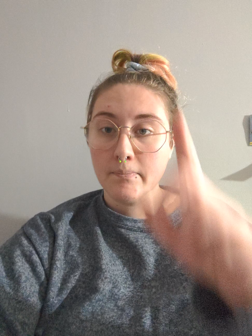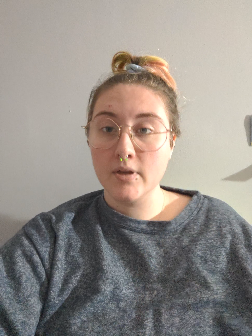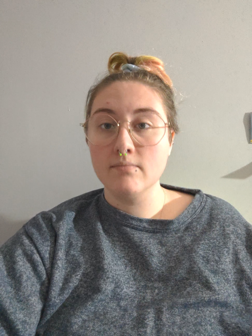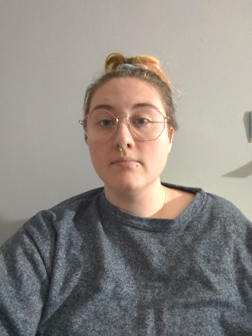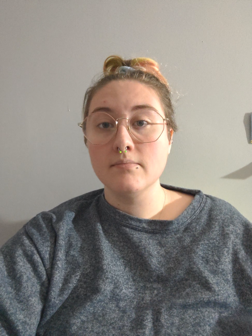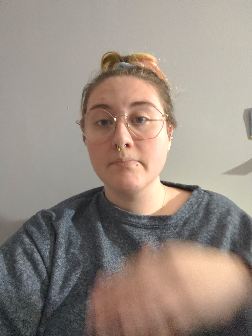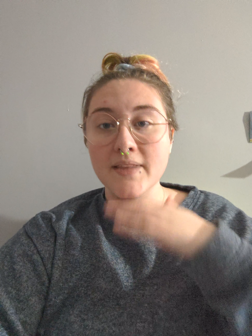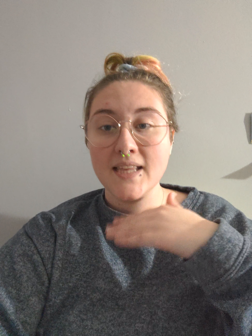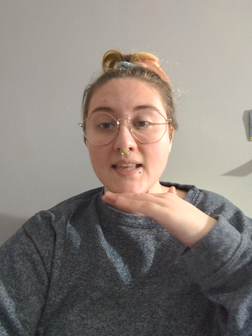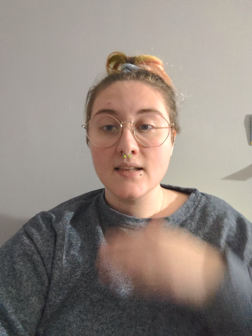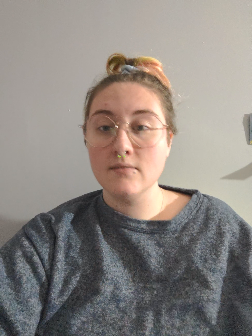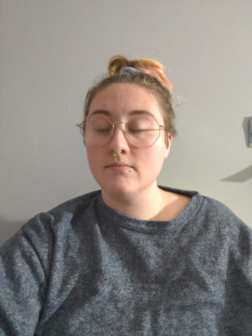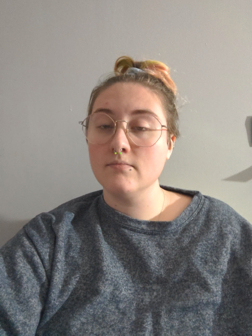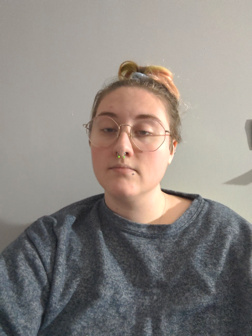pig